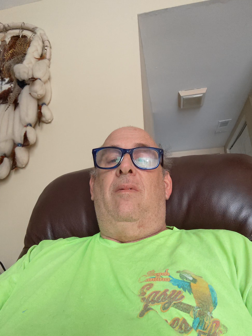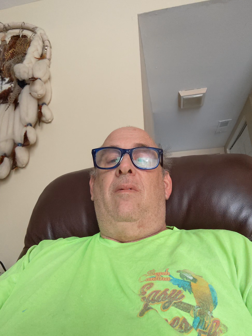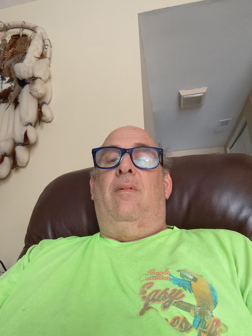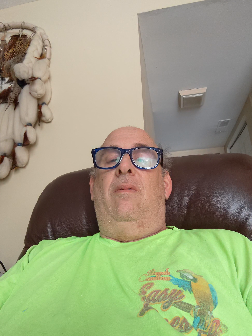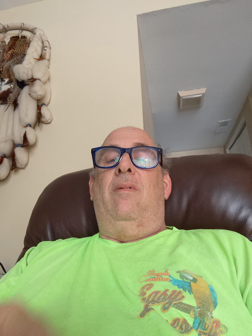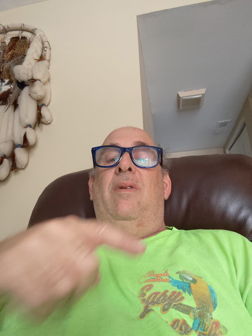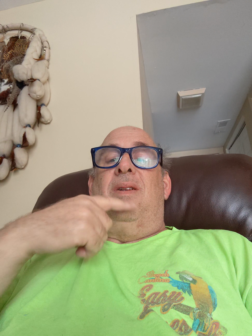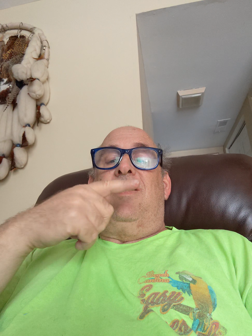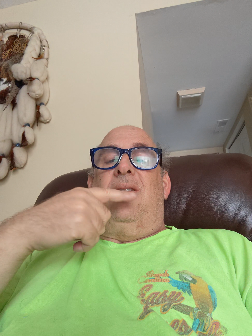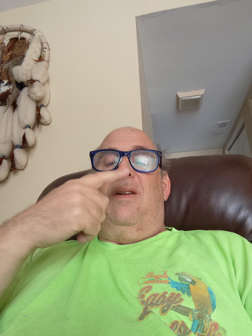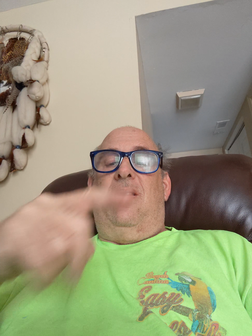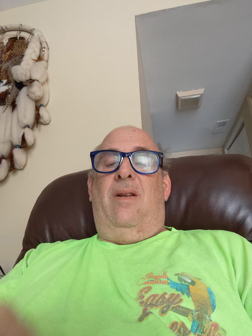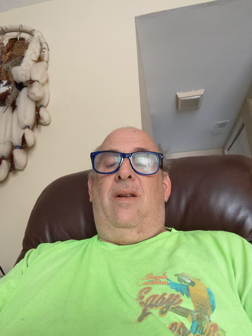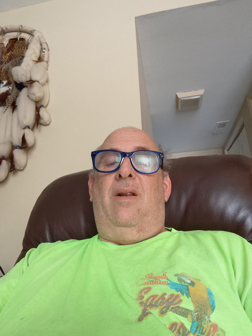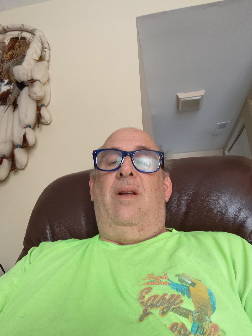say